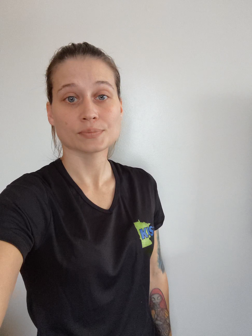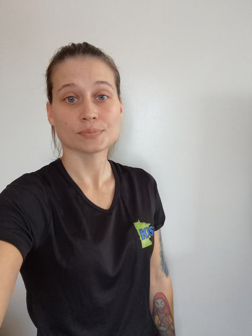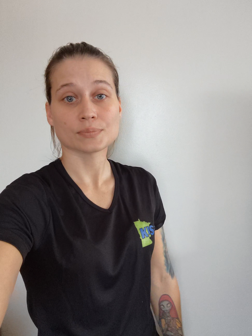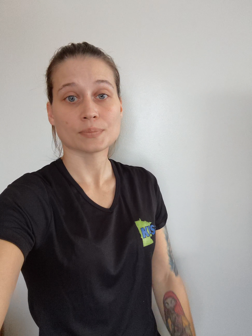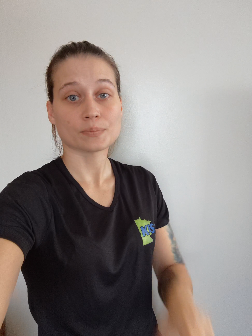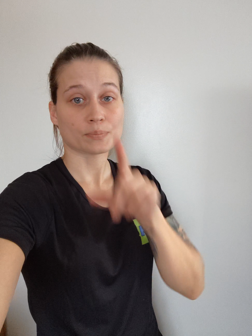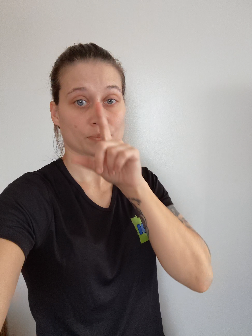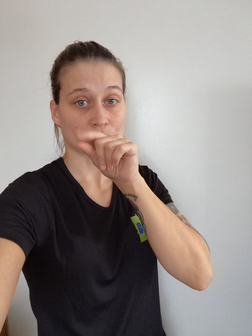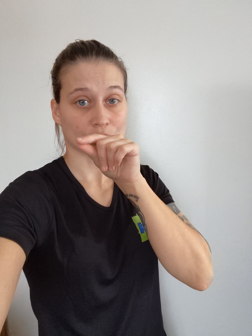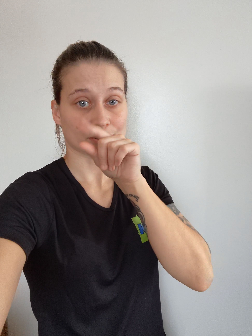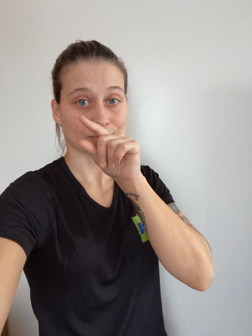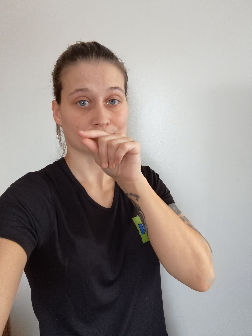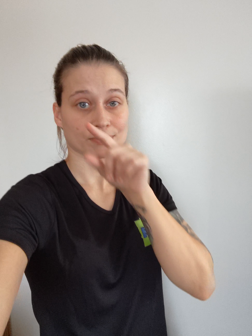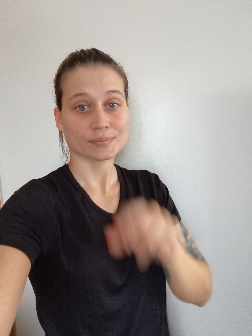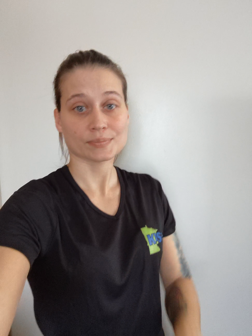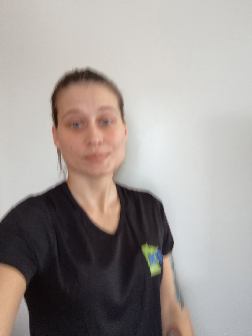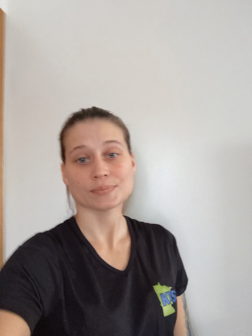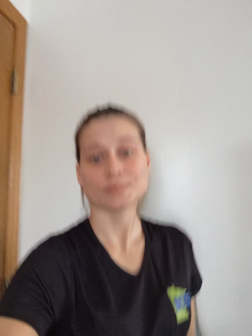bird